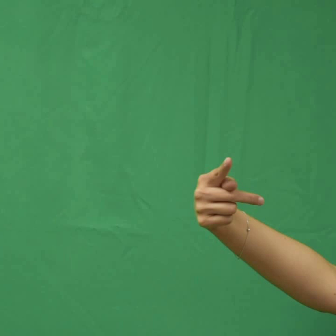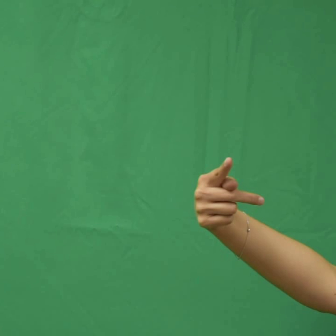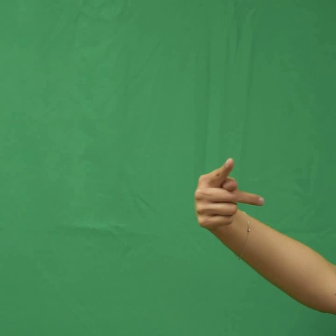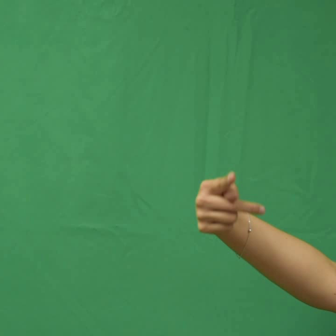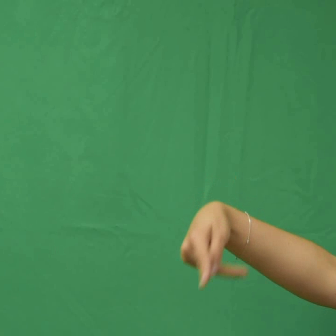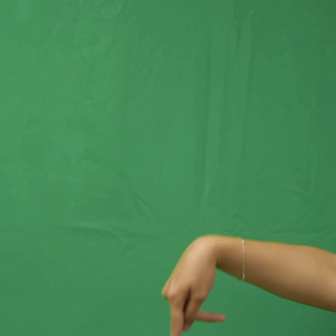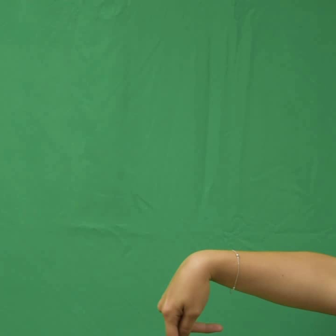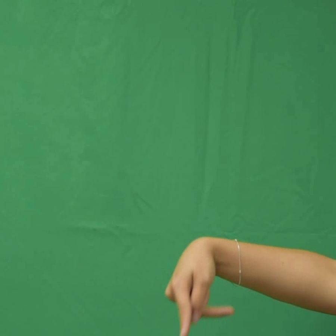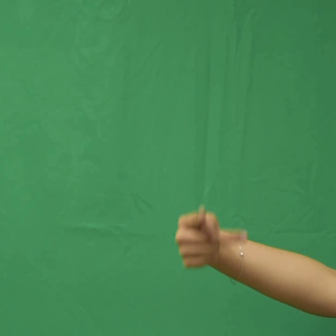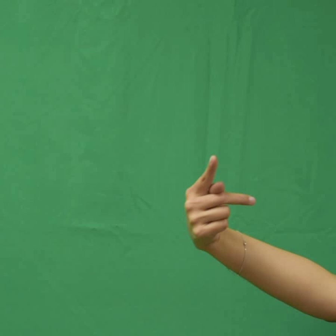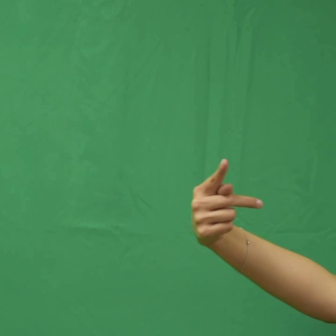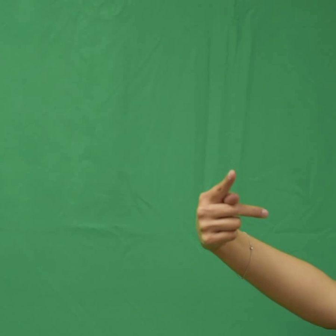K